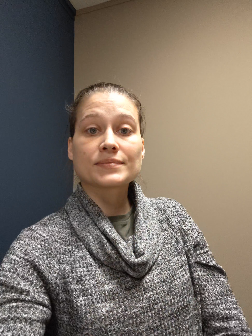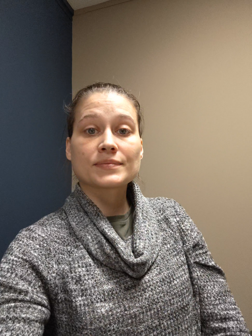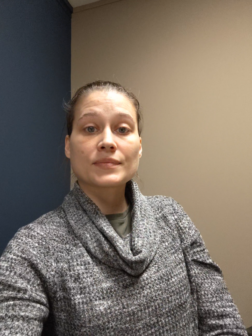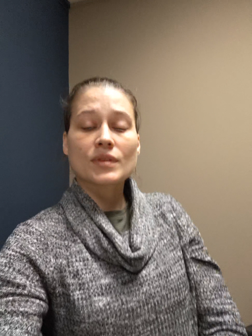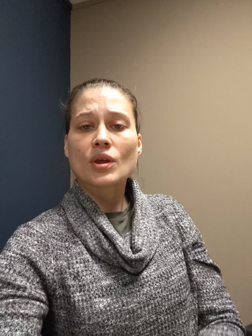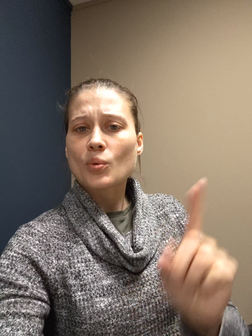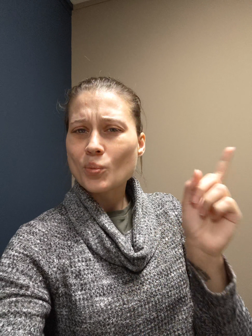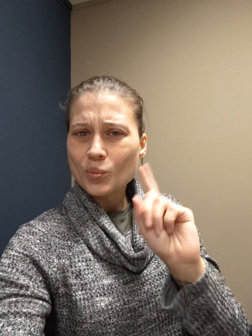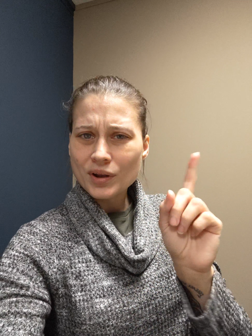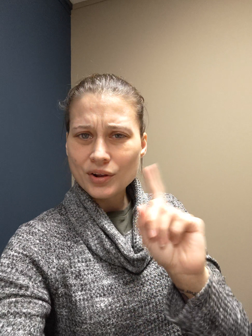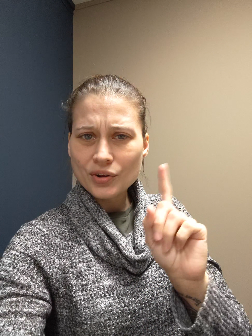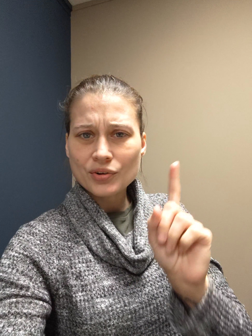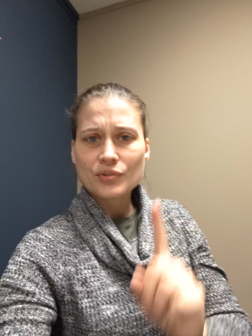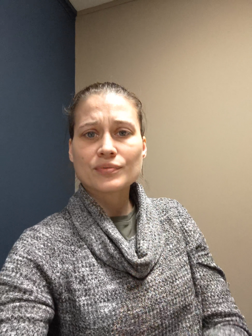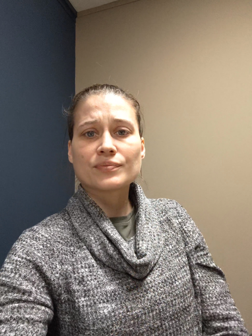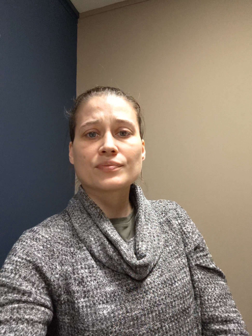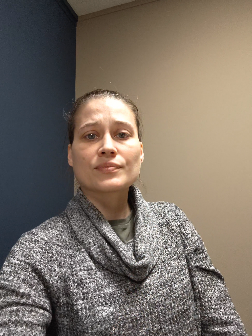where